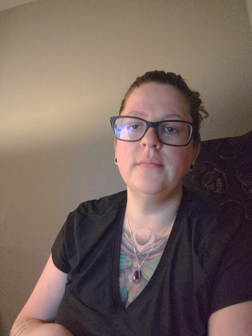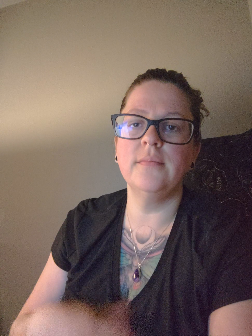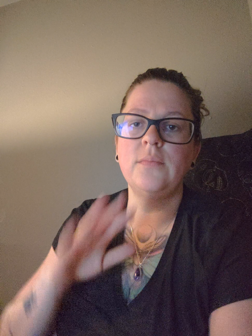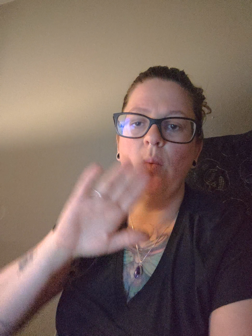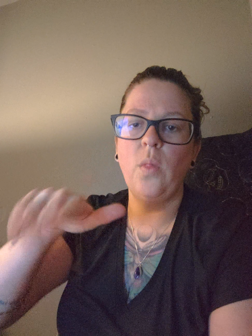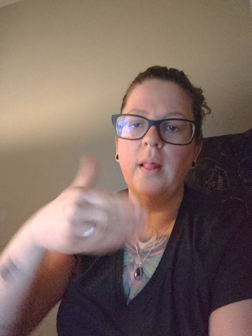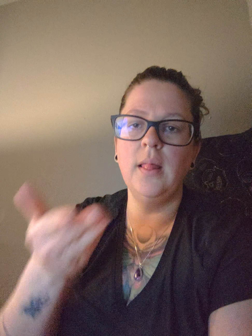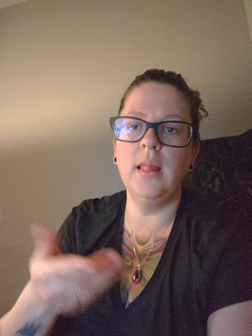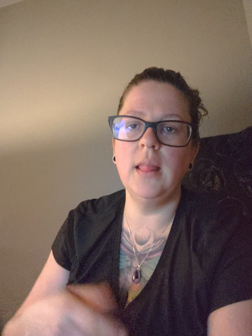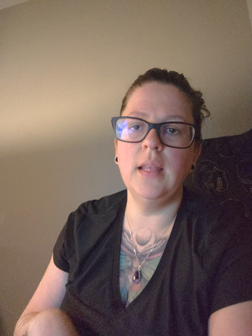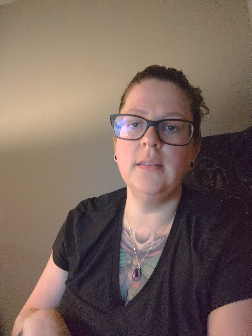all